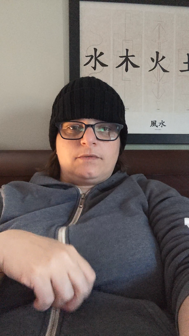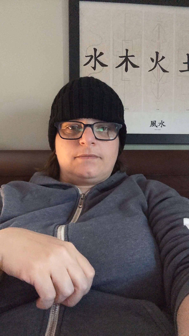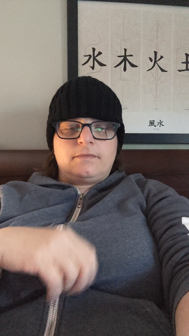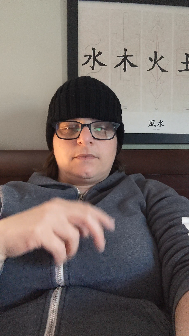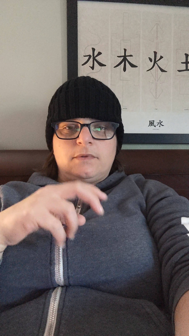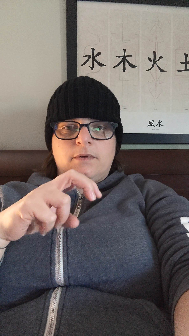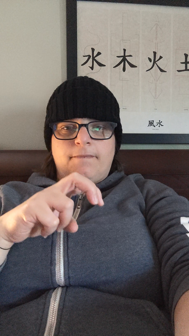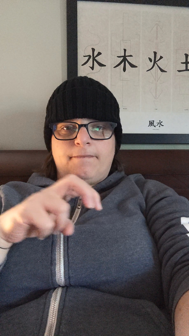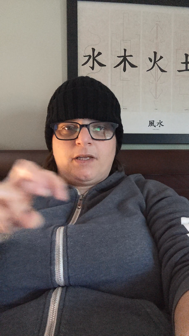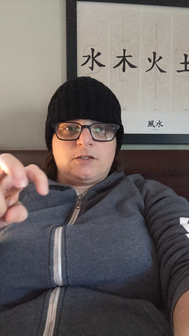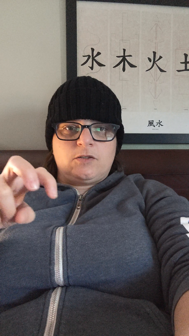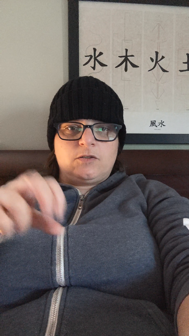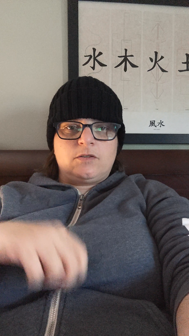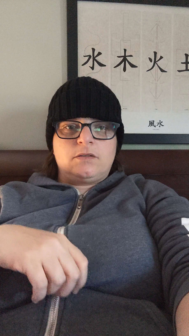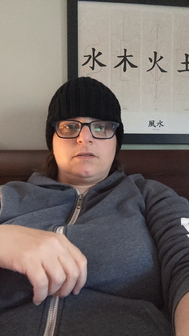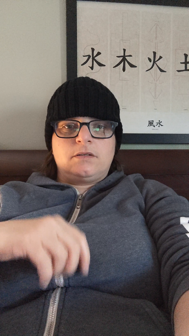bench